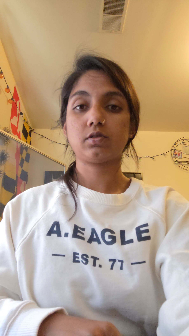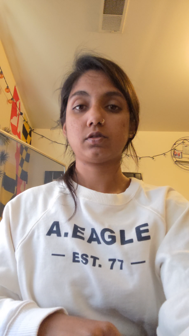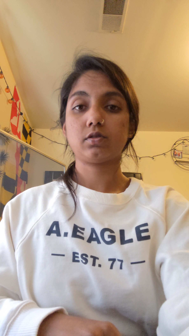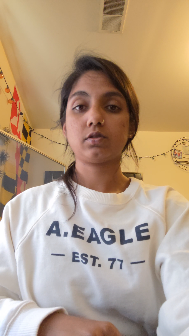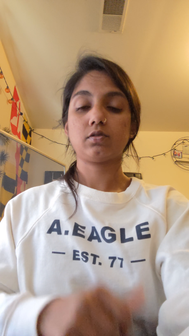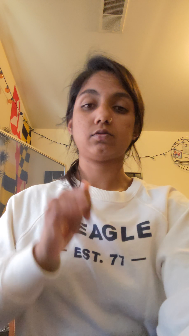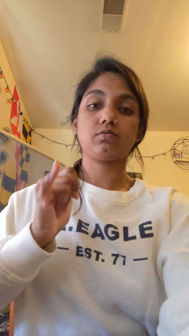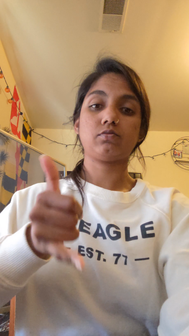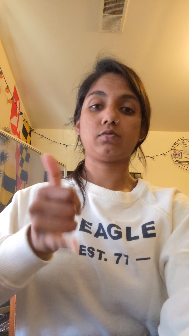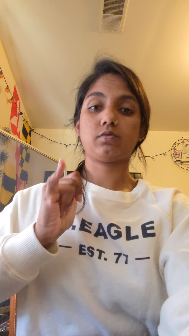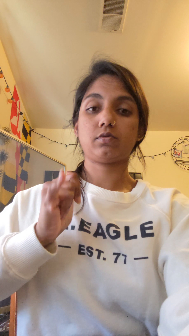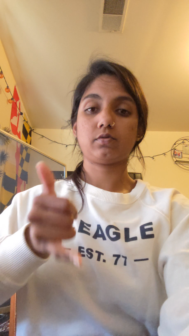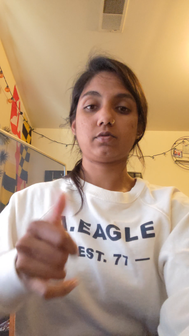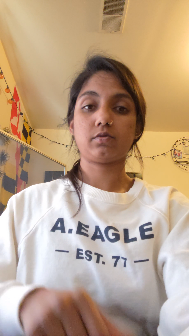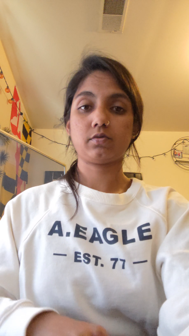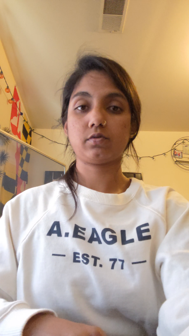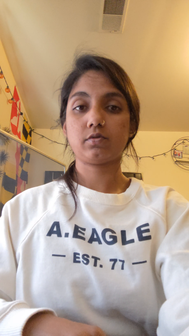rocking chair